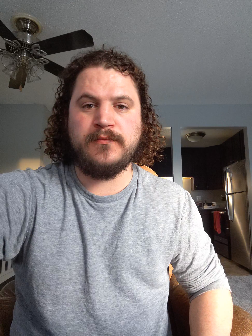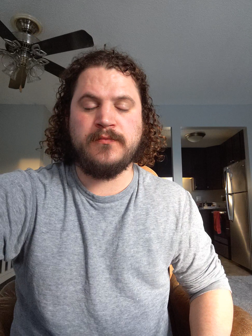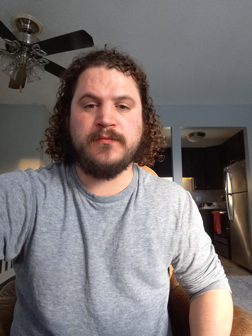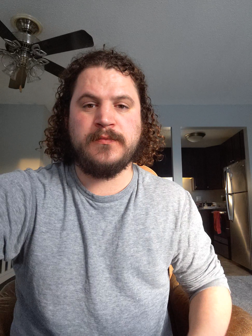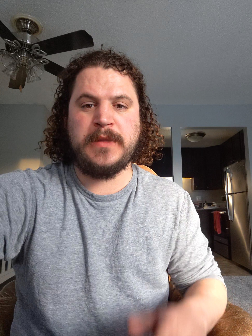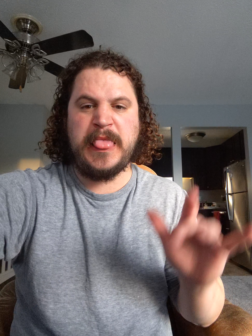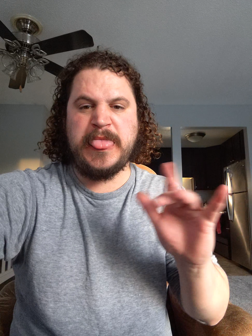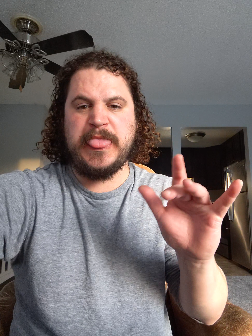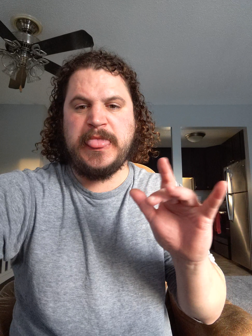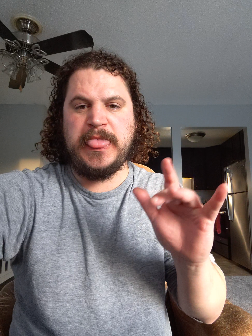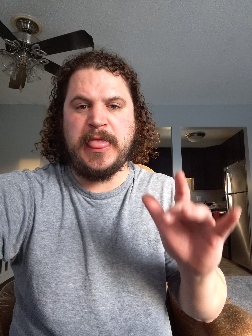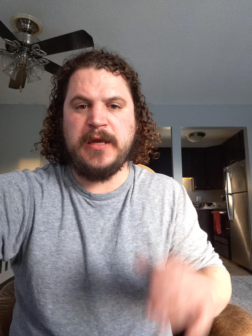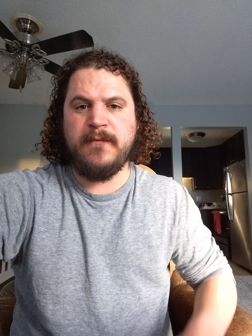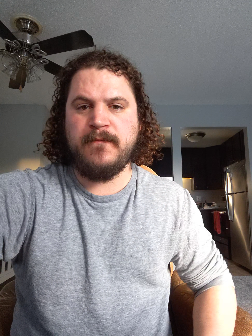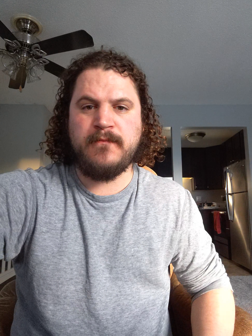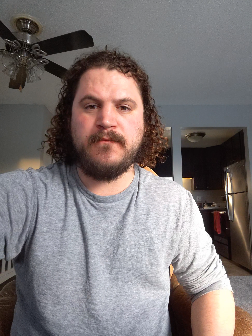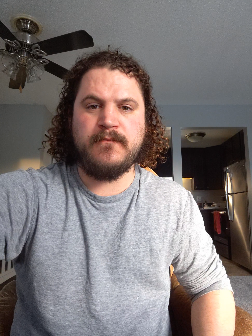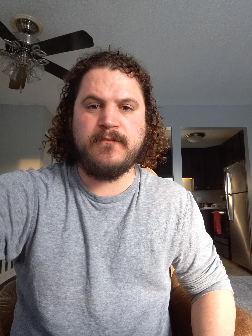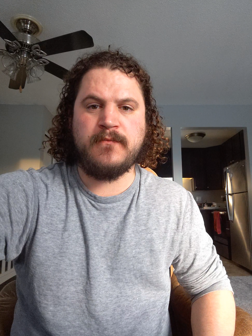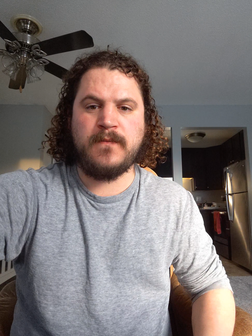yucky